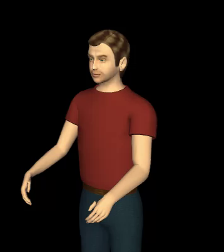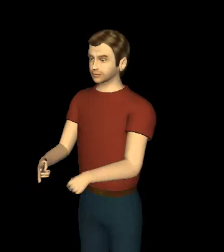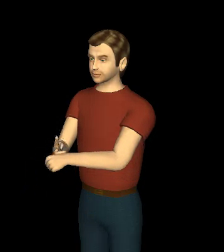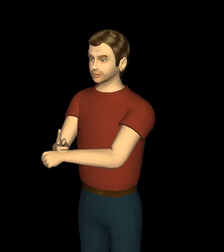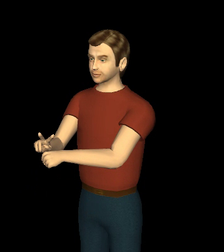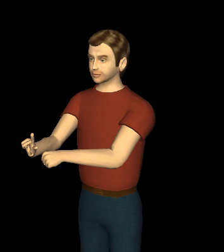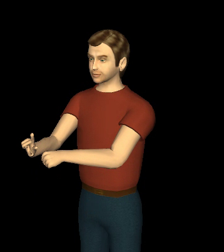خطر